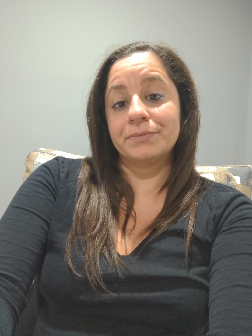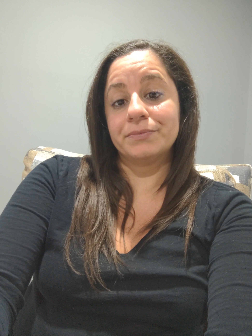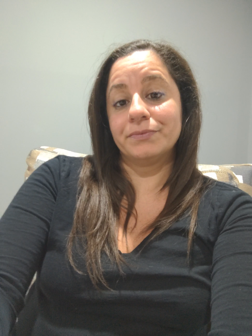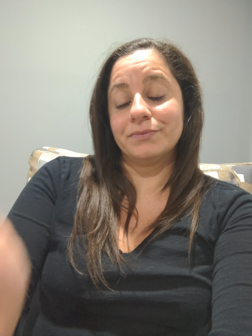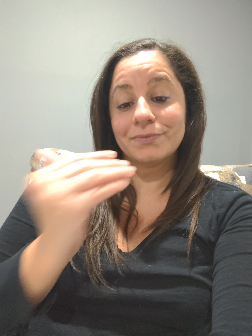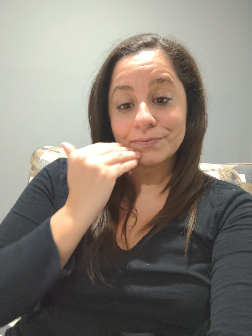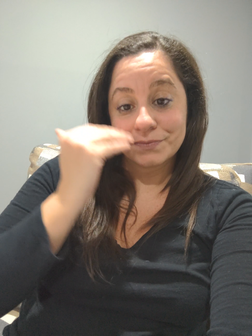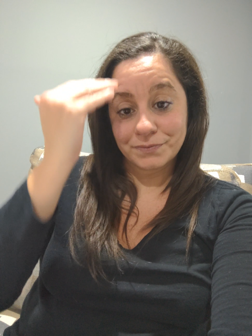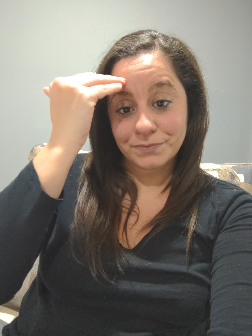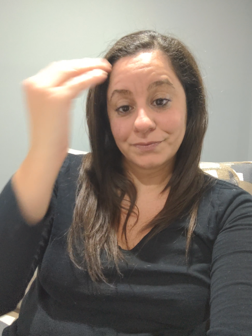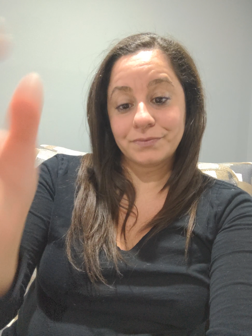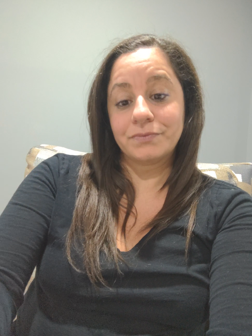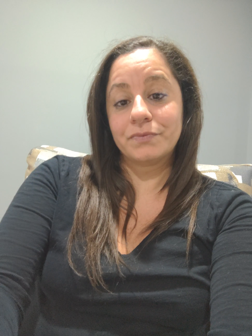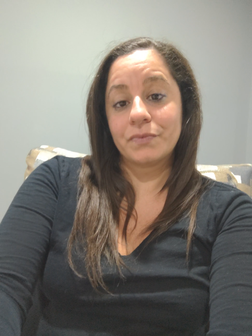head